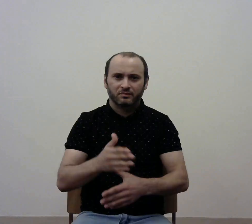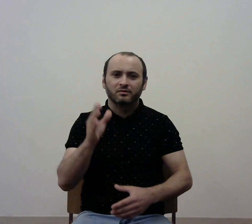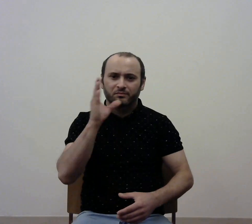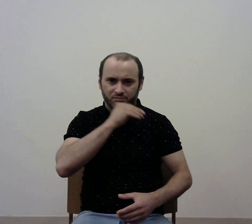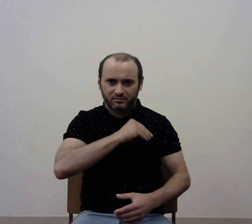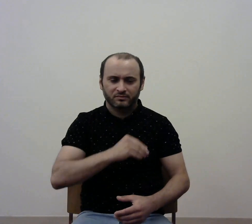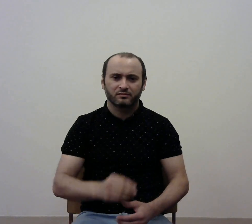edə bilmək